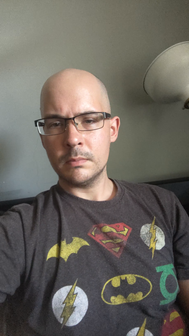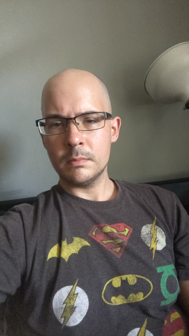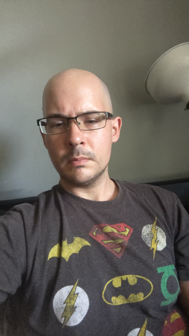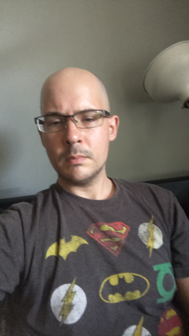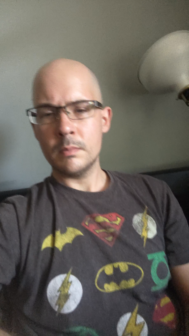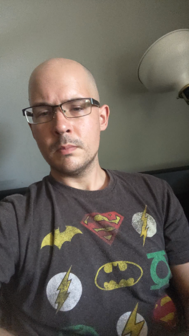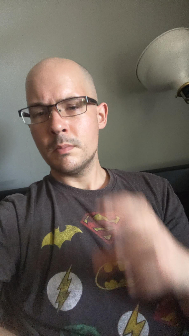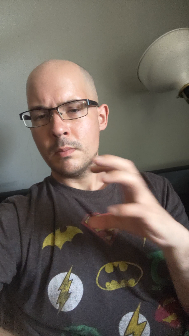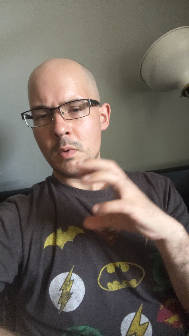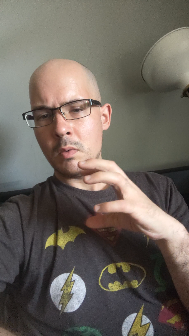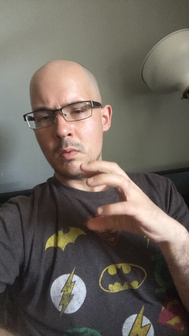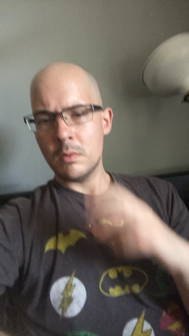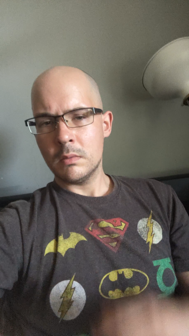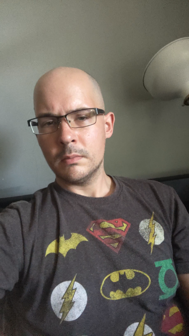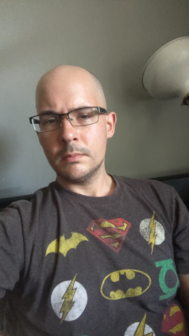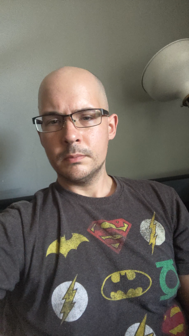ball